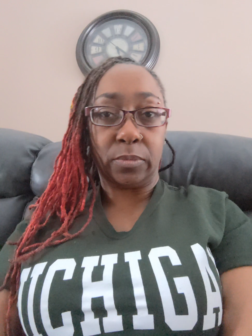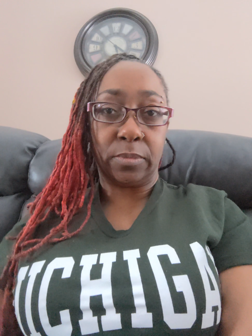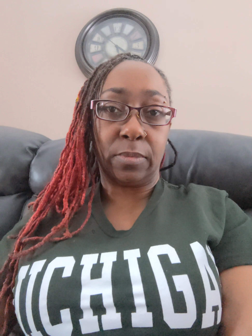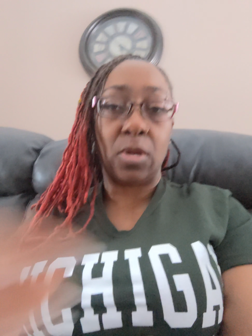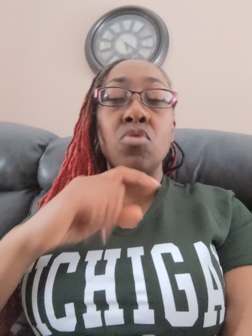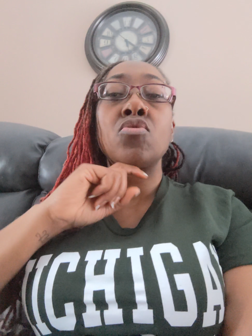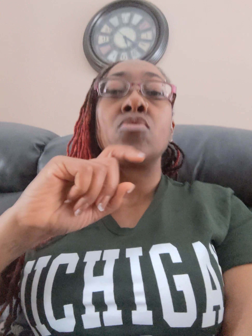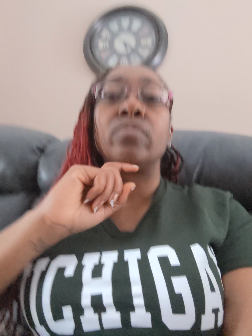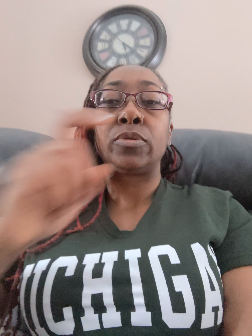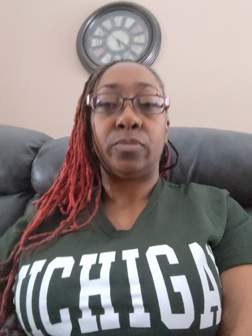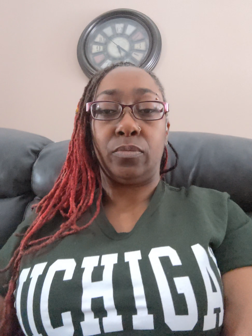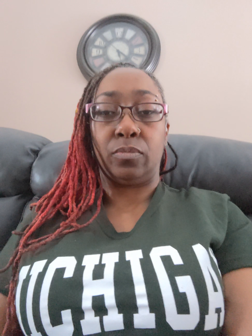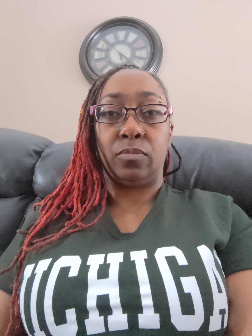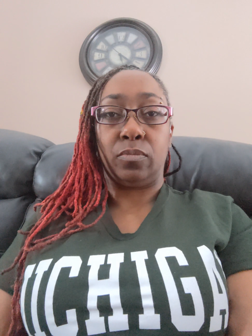garbage